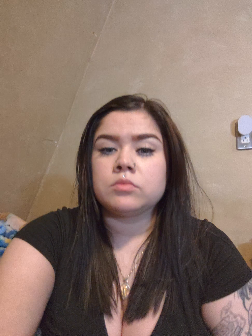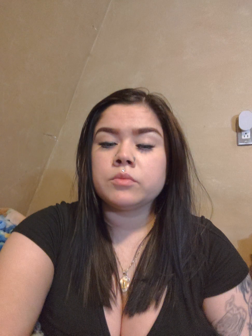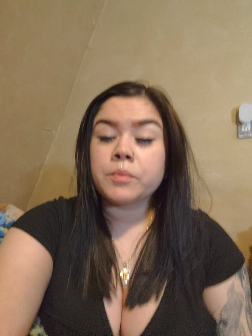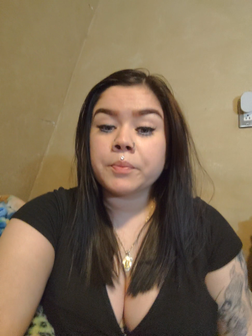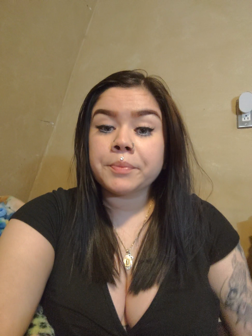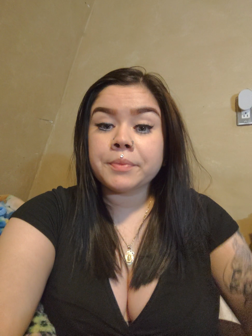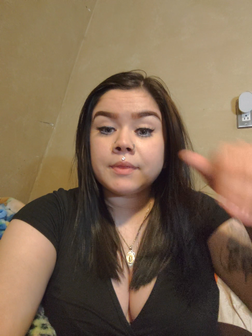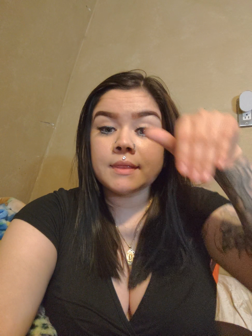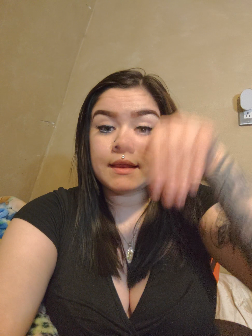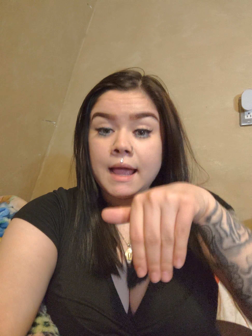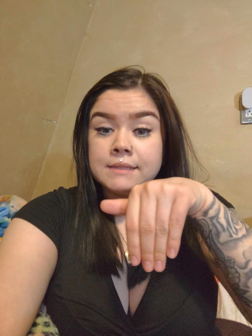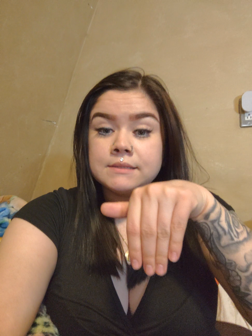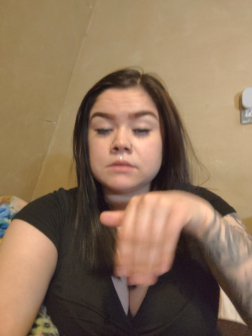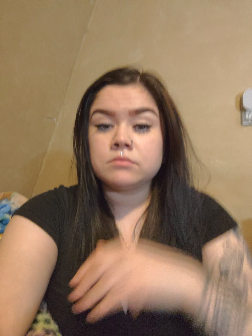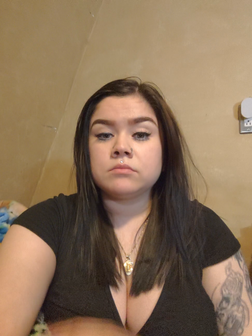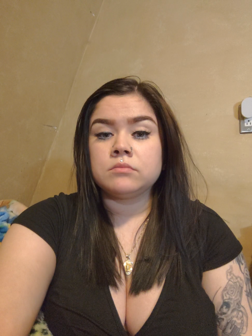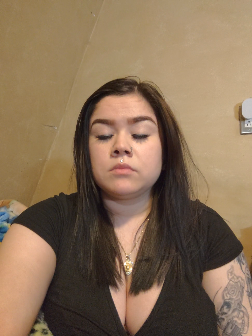night